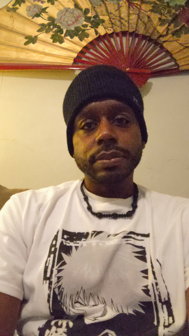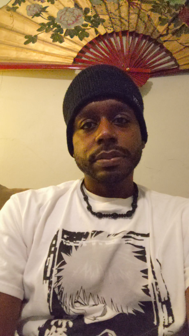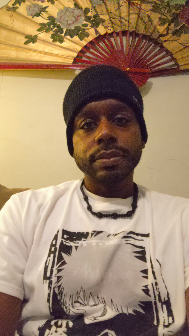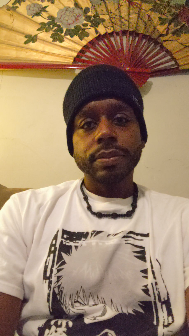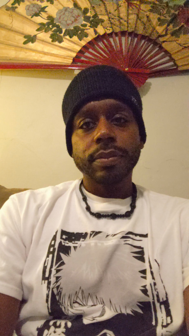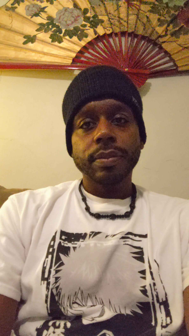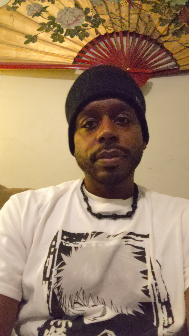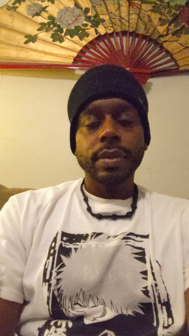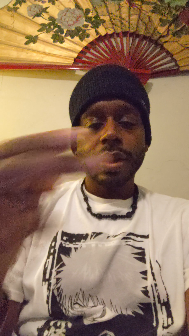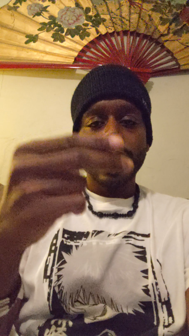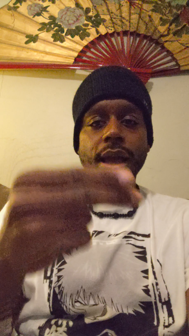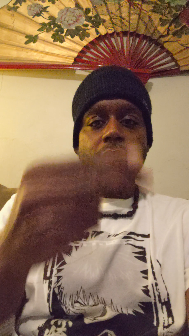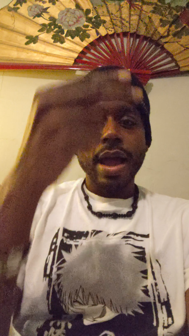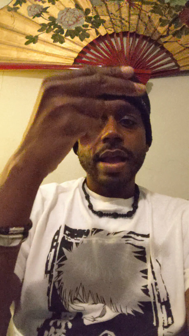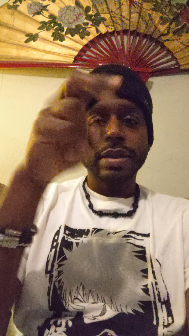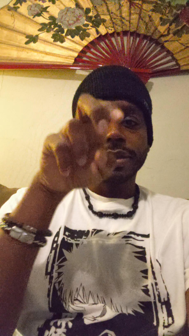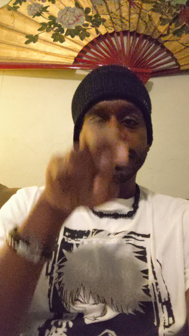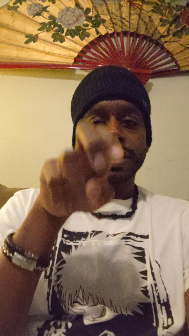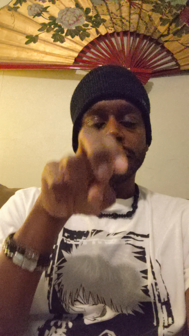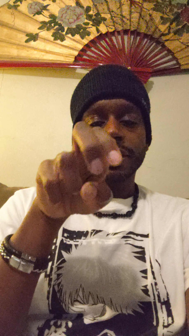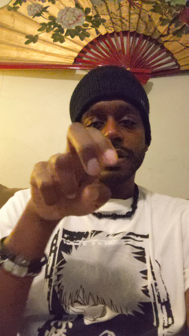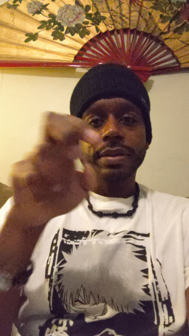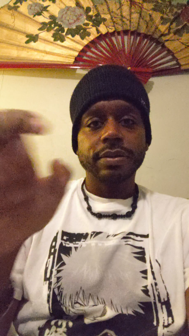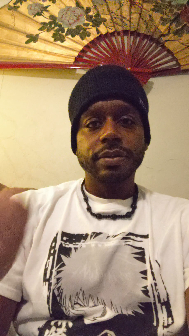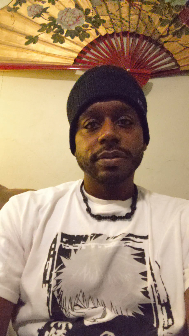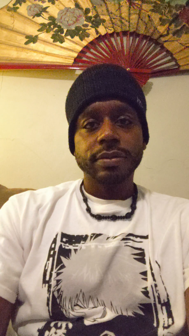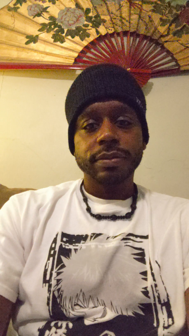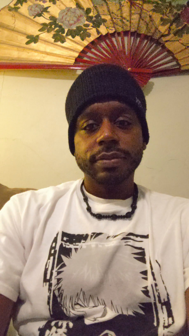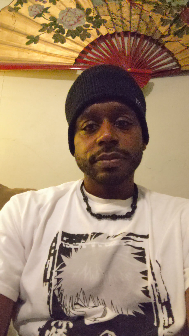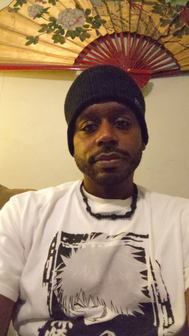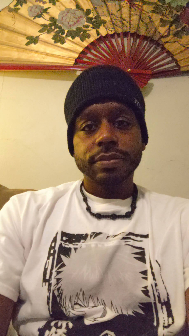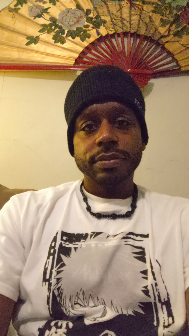high chair